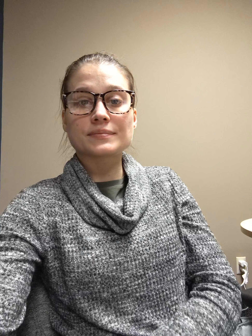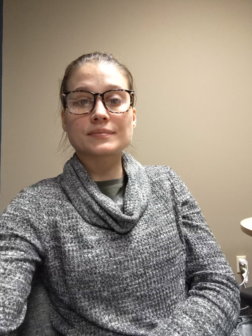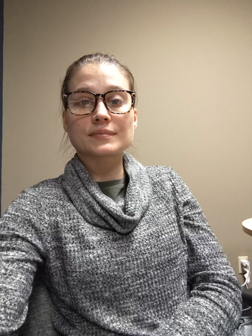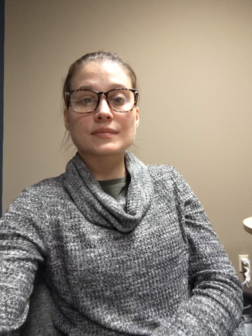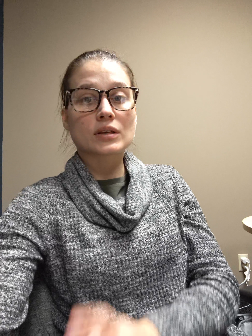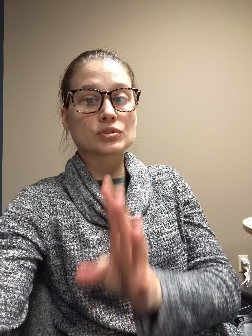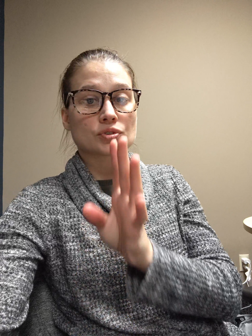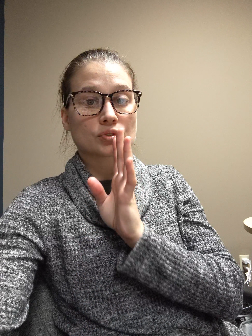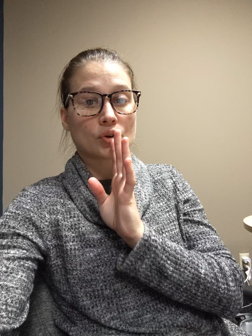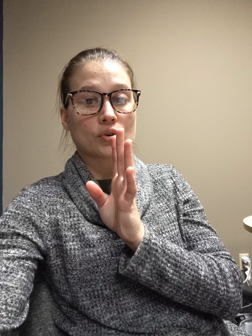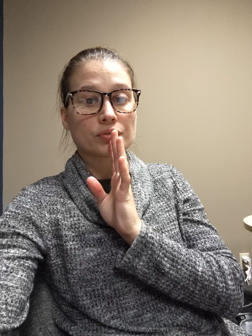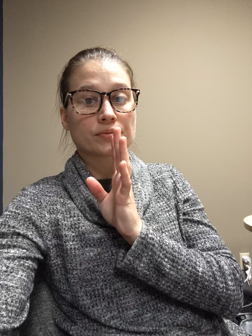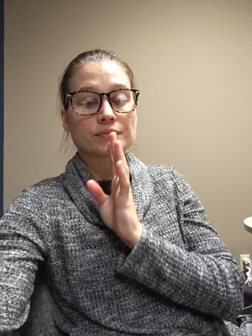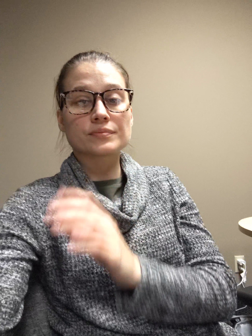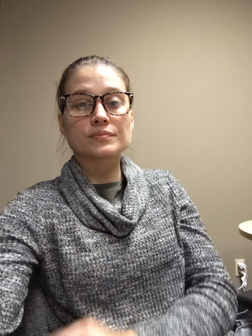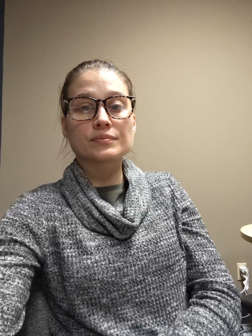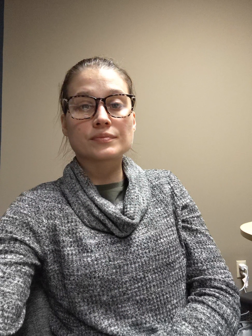talk